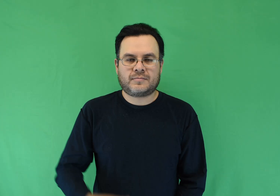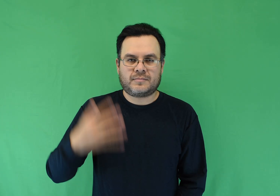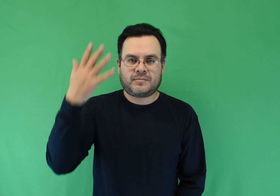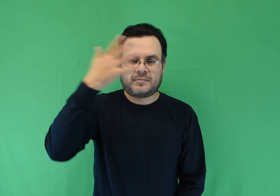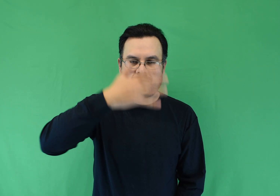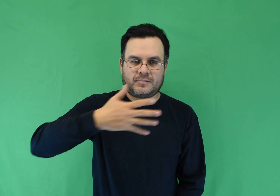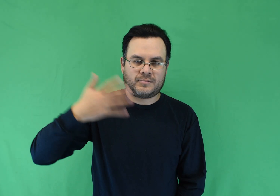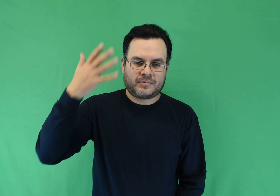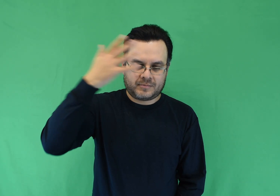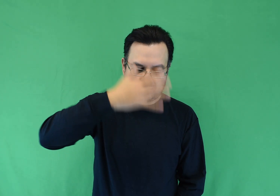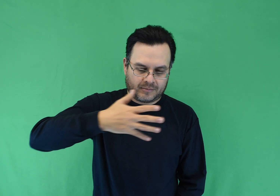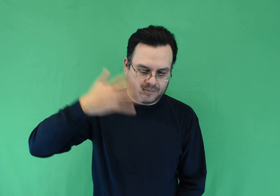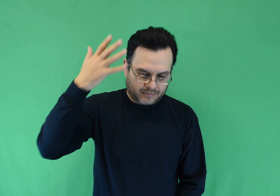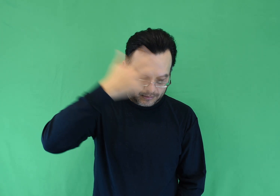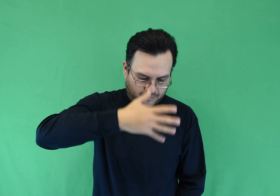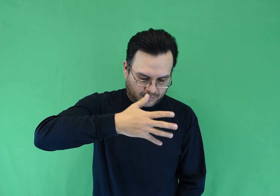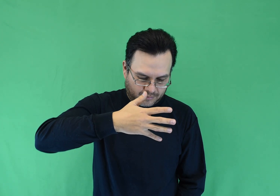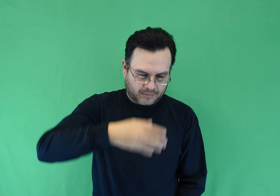mareado